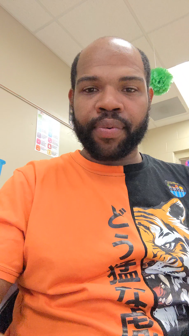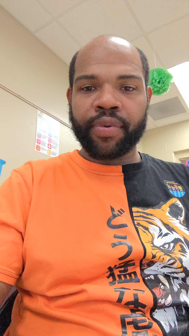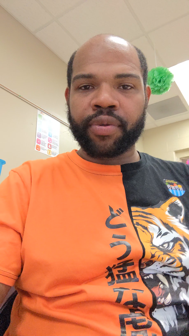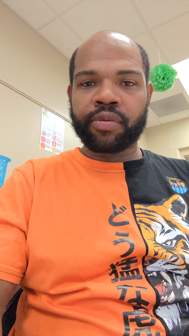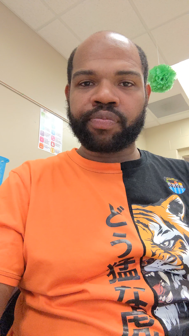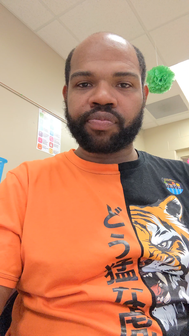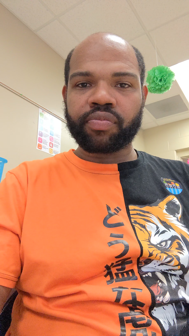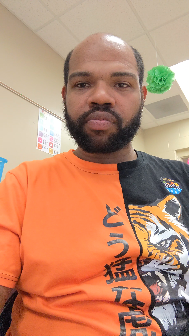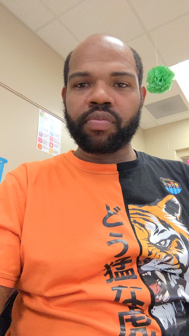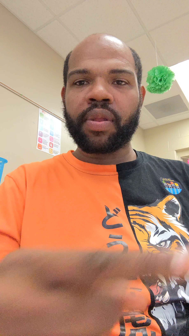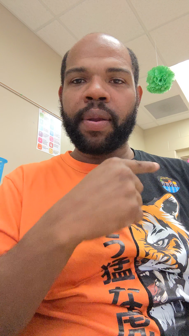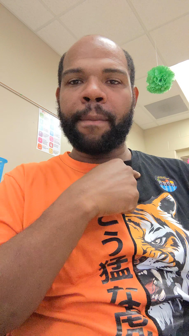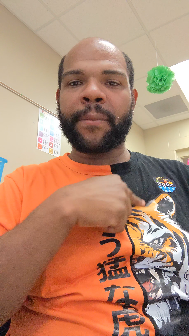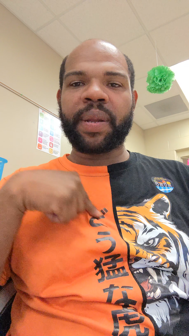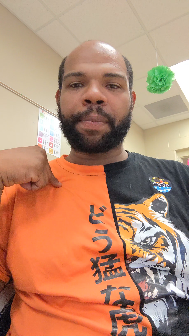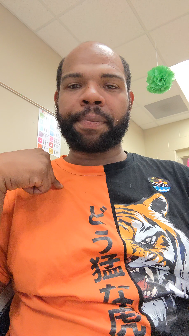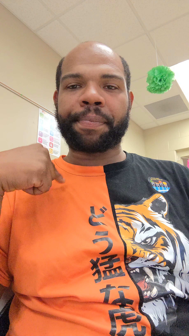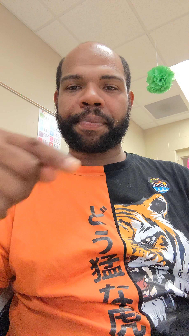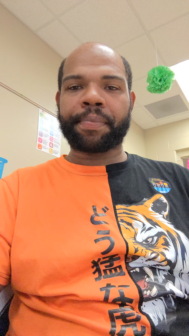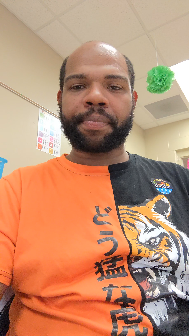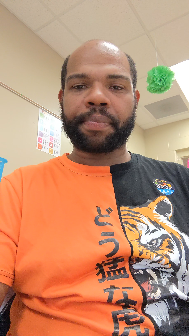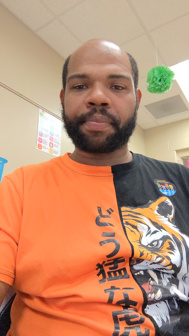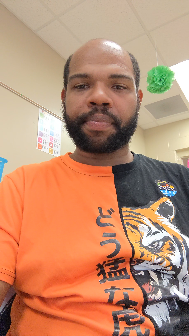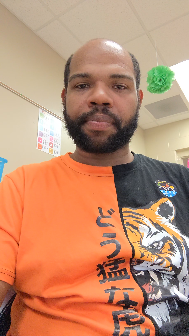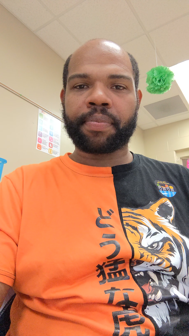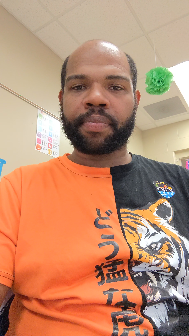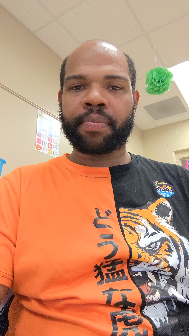bib